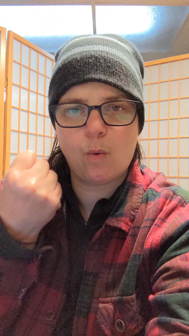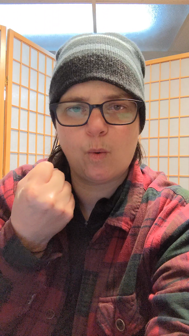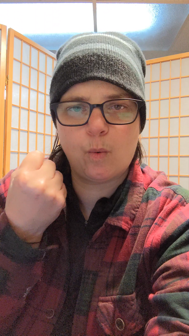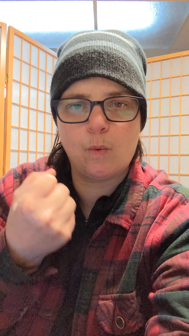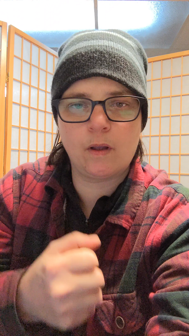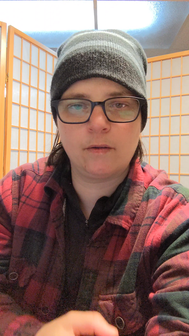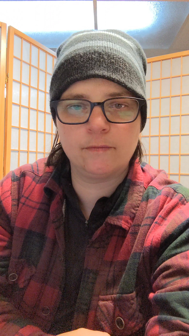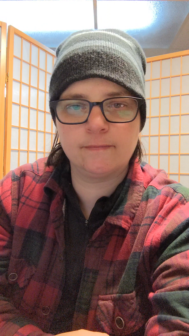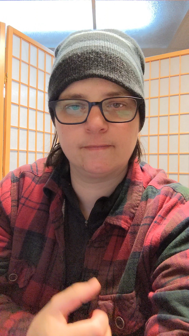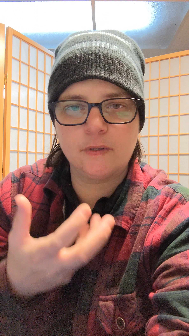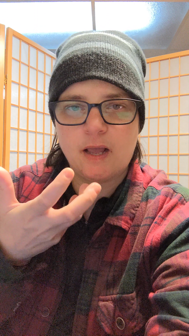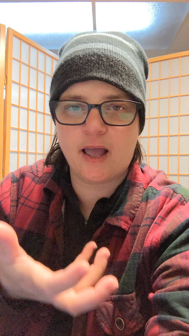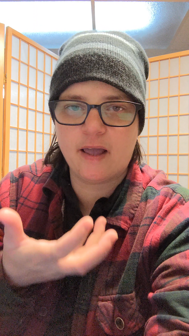heavy